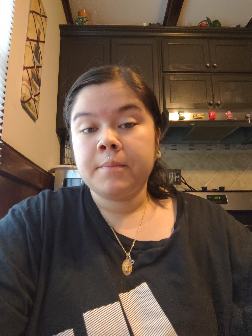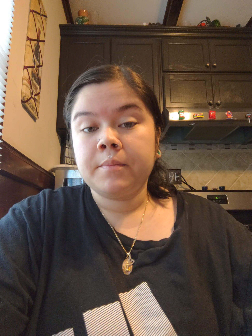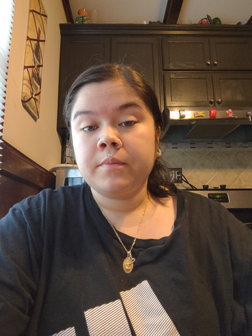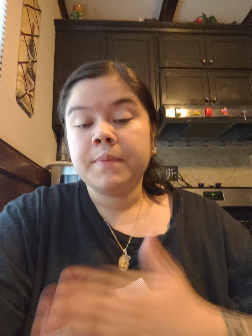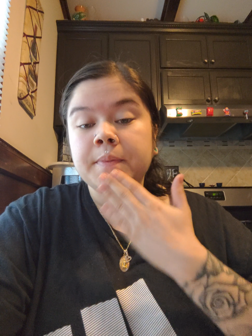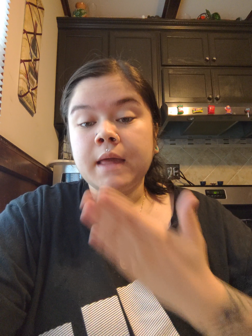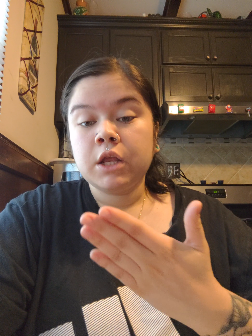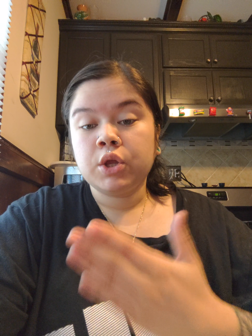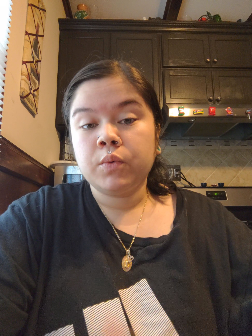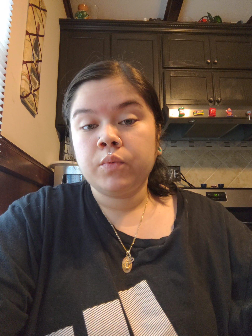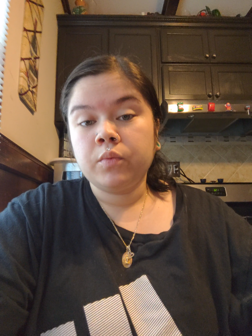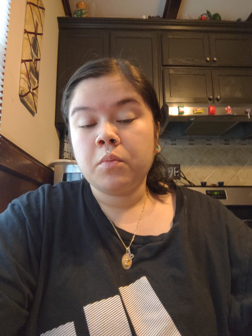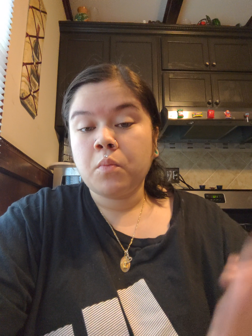thank you